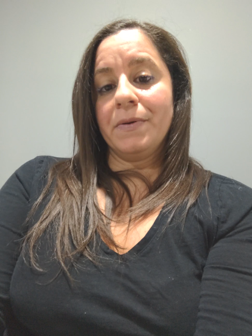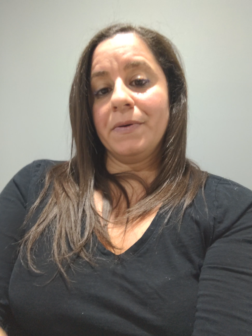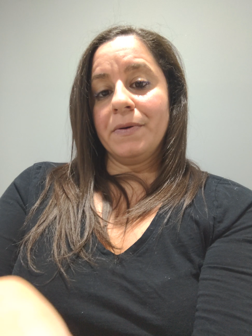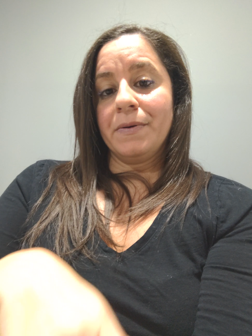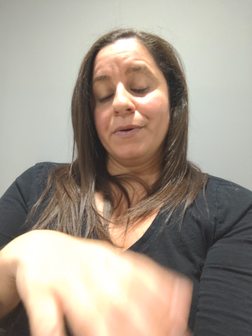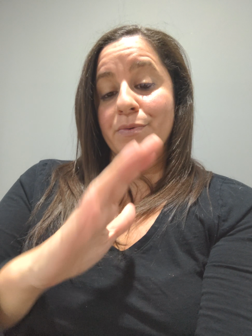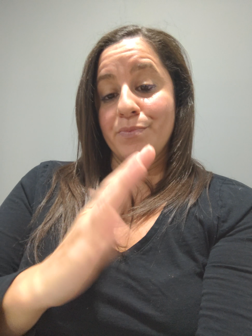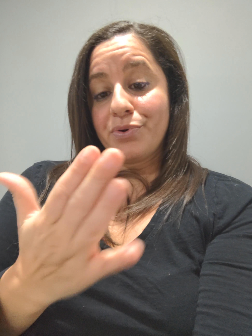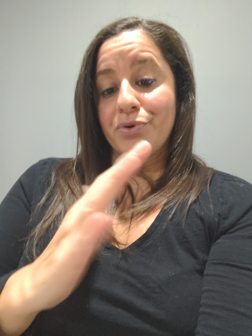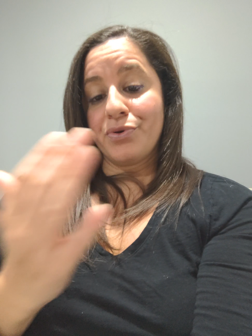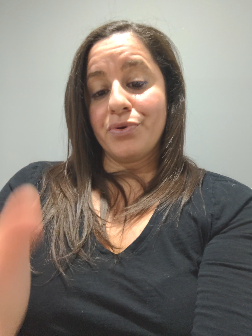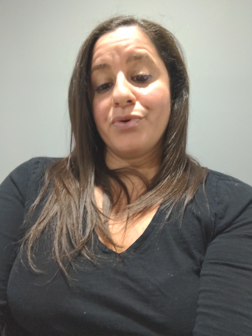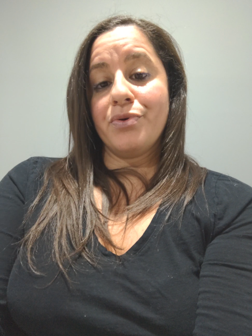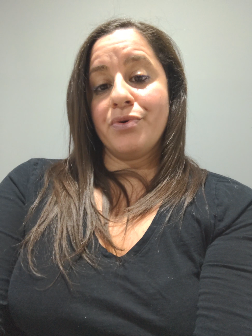book